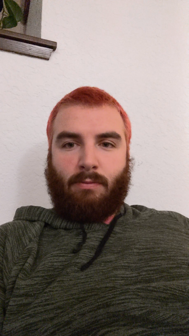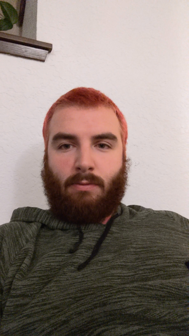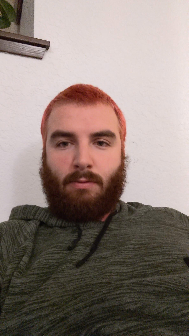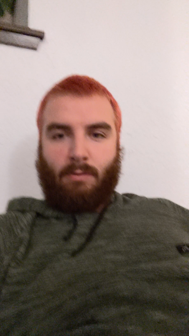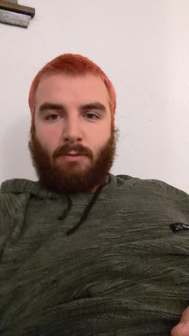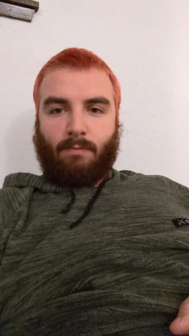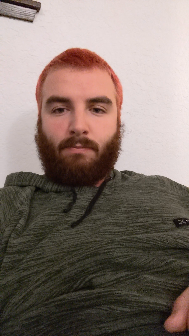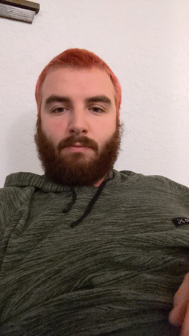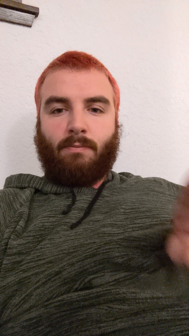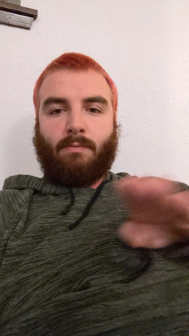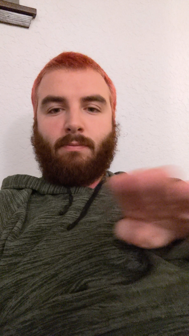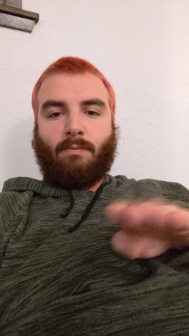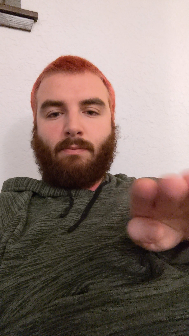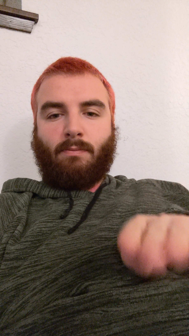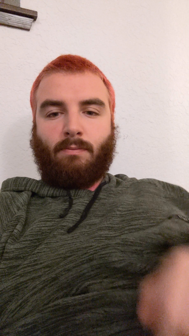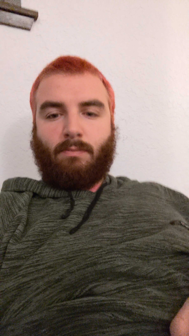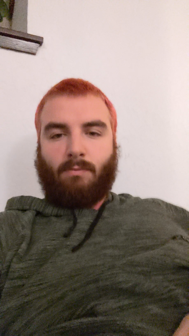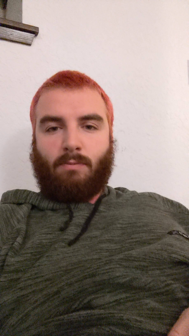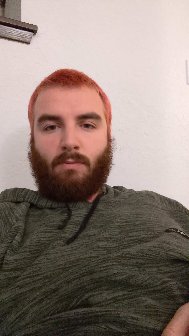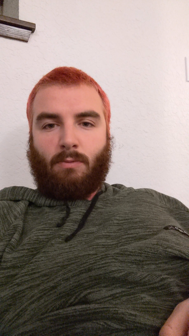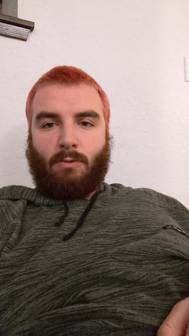boots